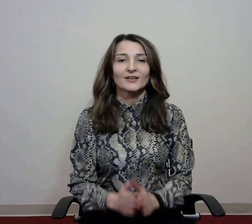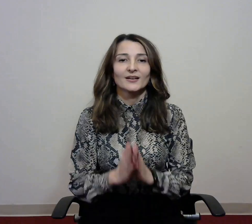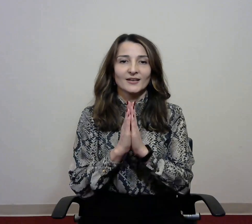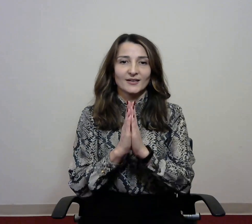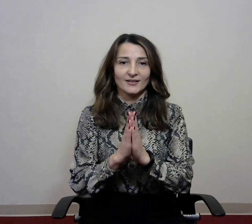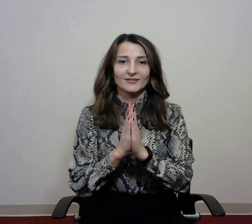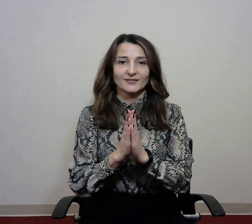xahiş